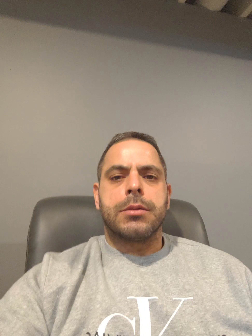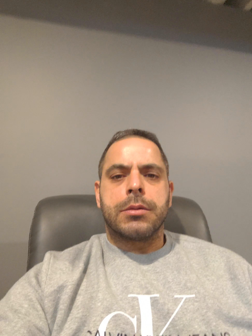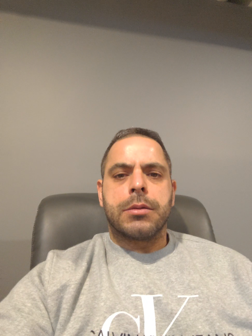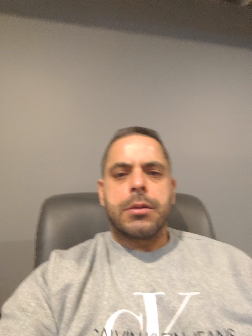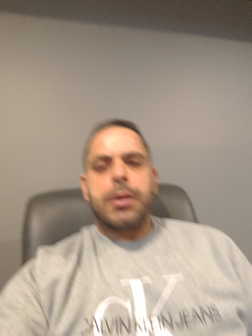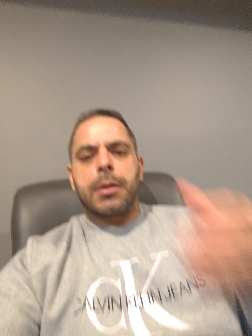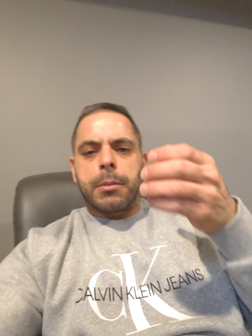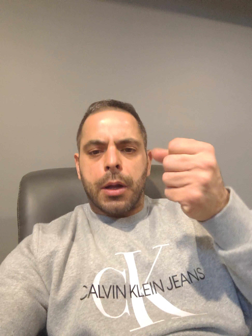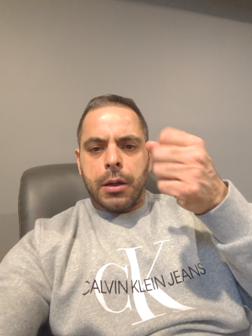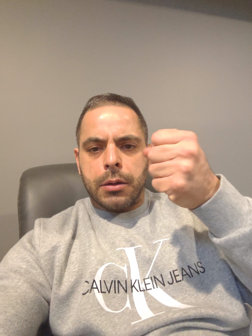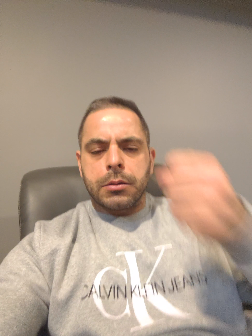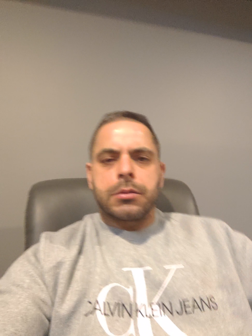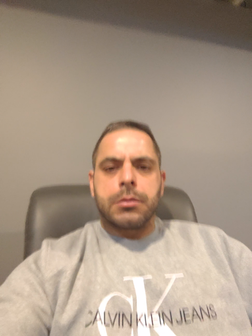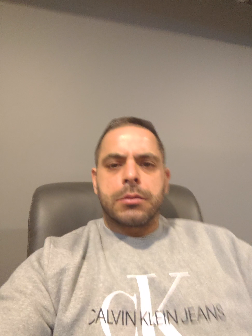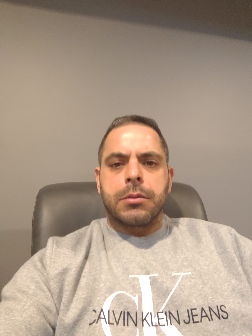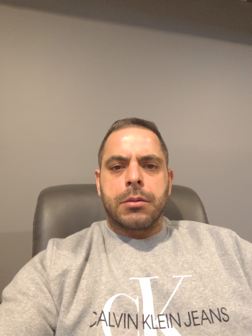milk